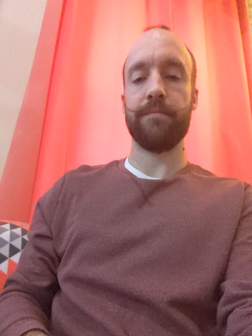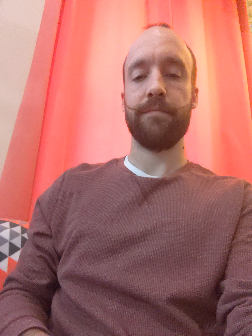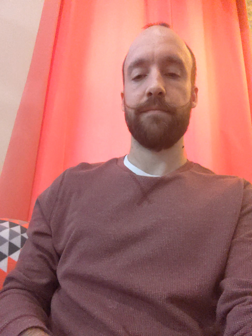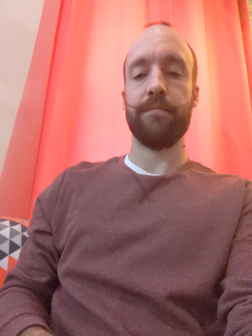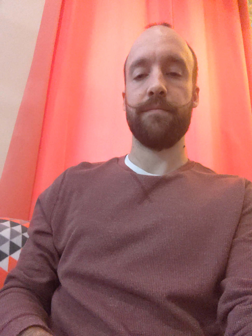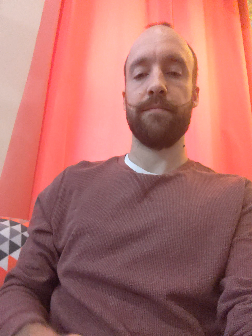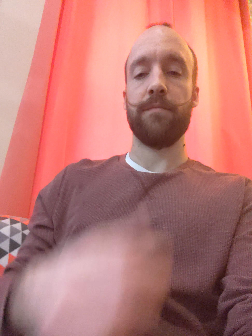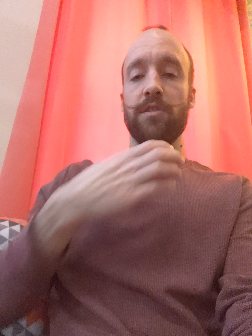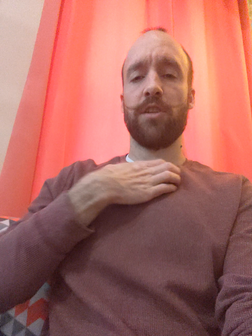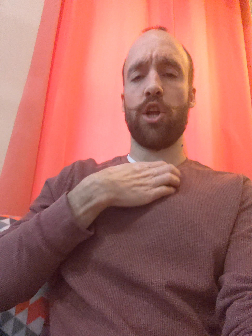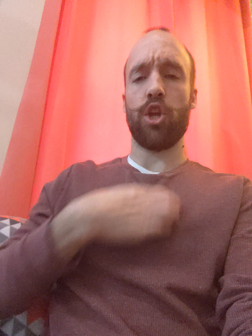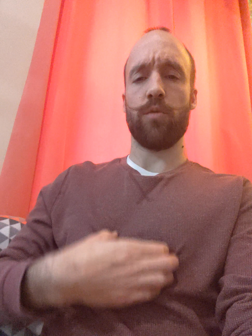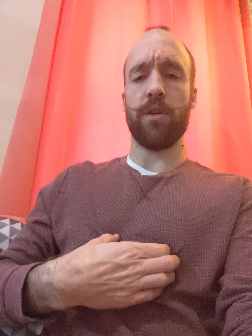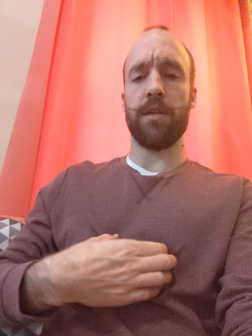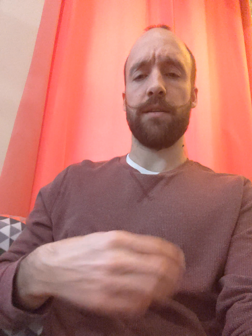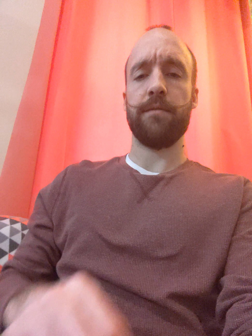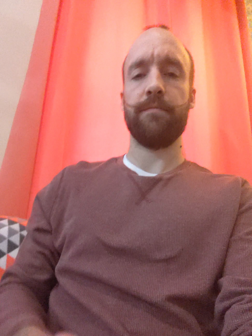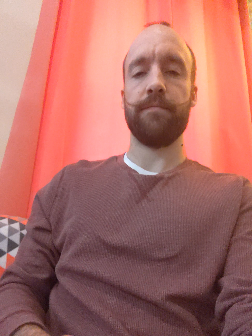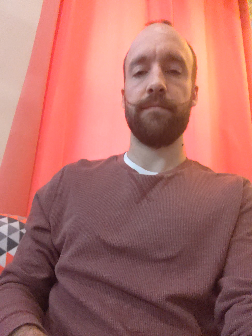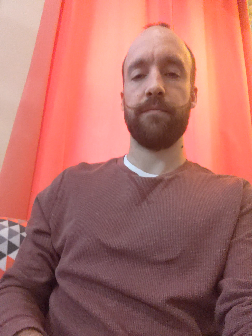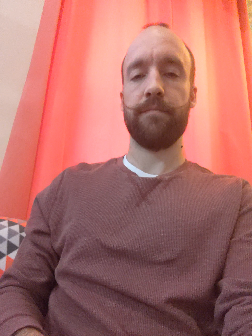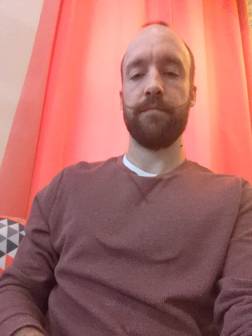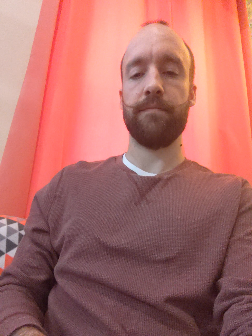hungry